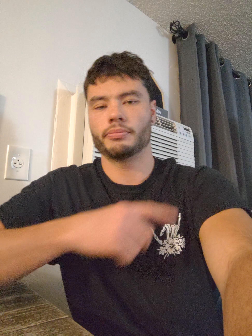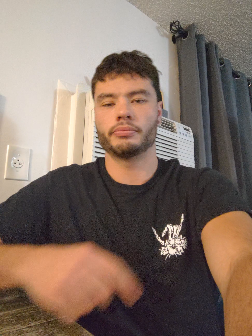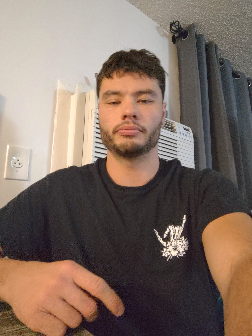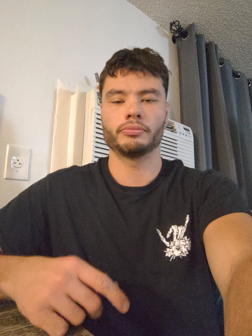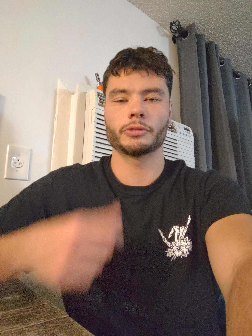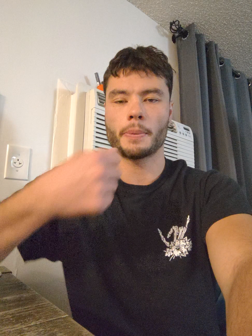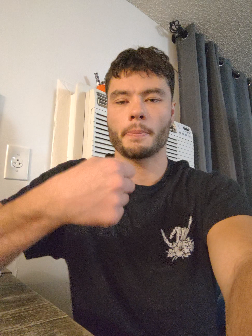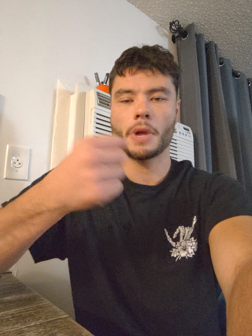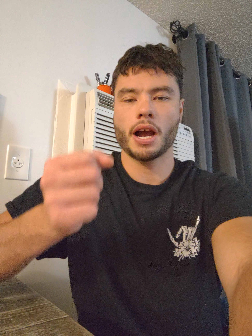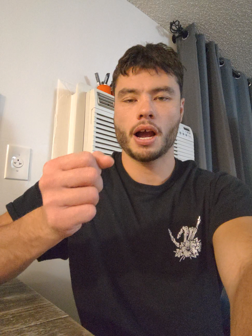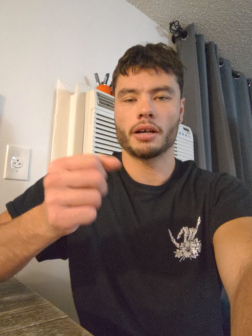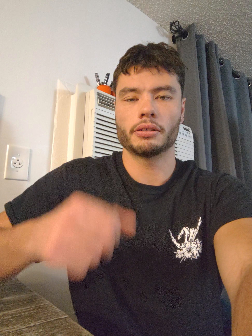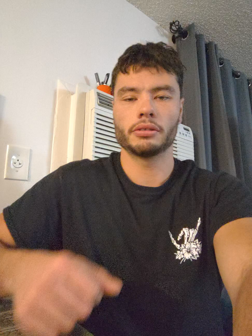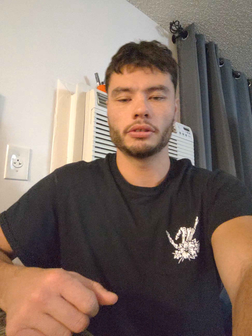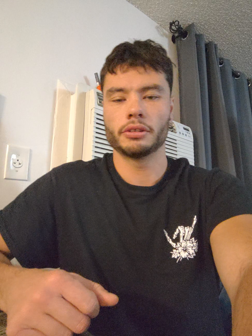make